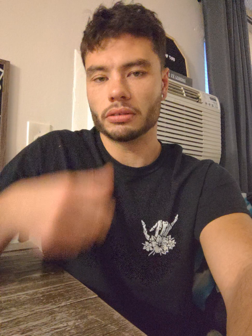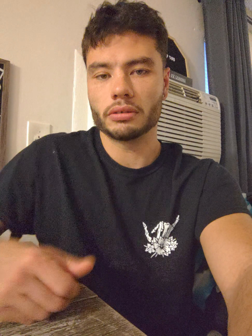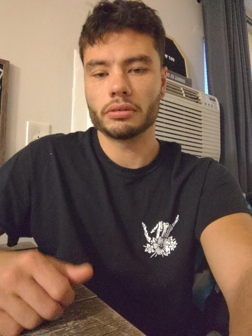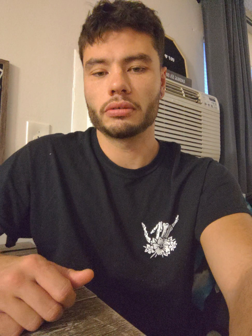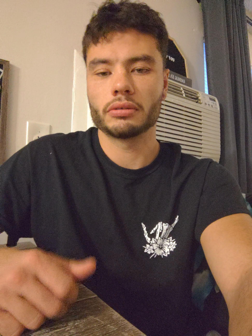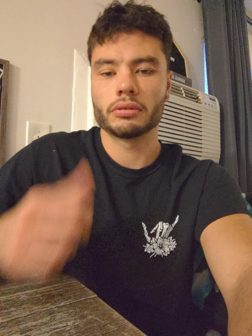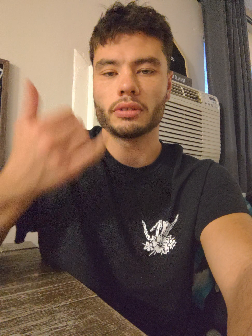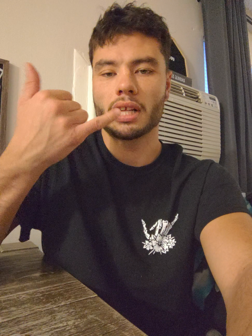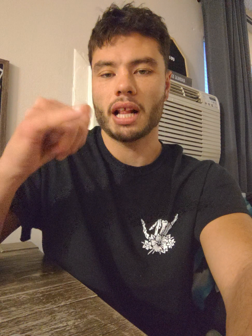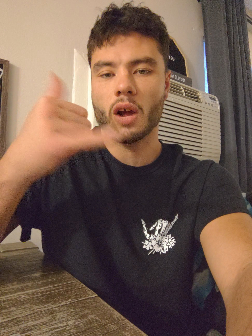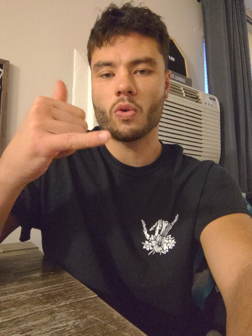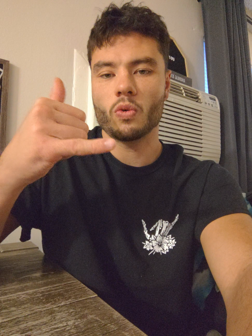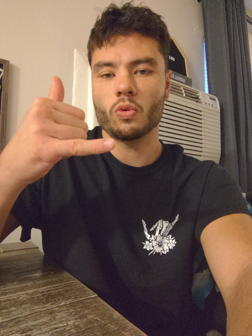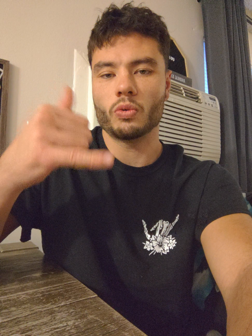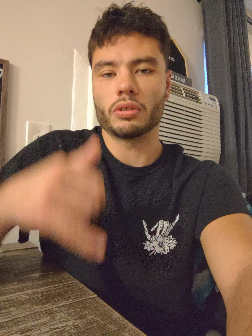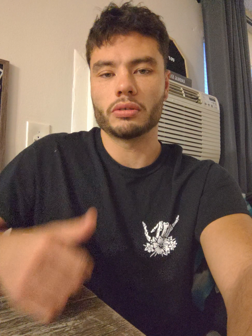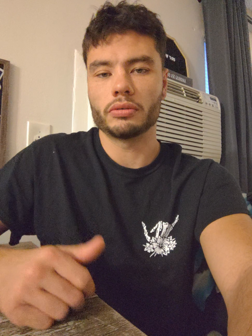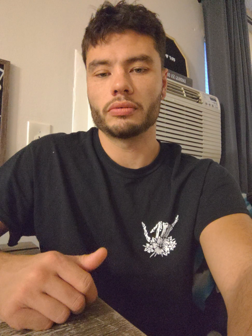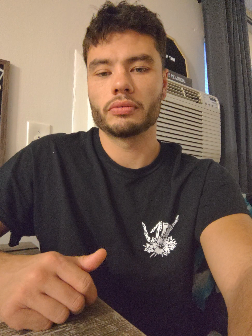yellow